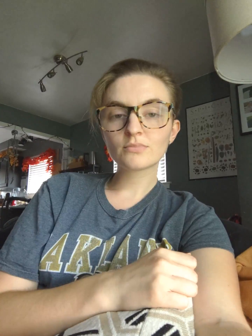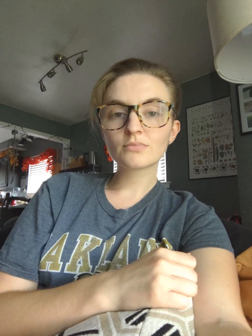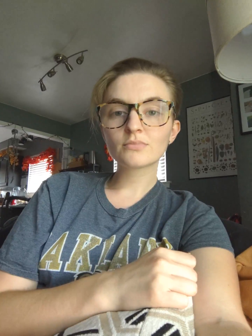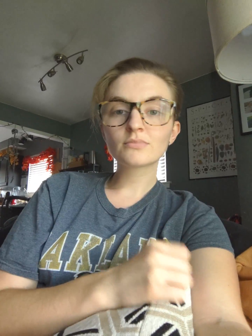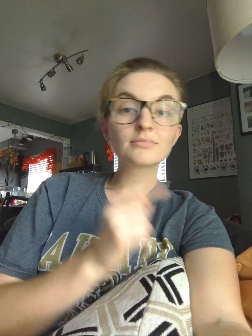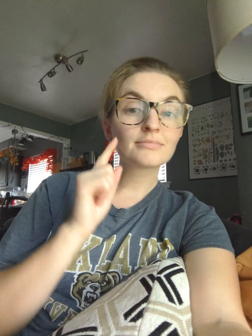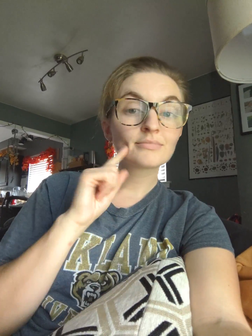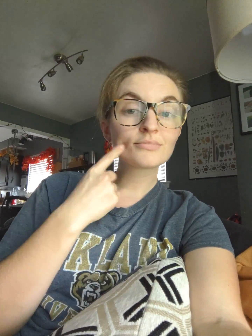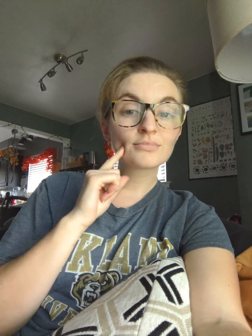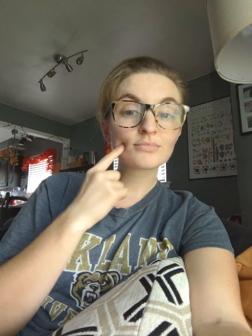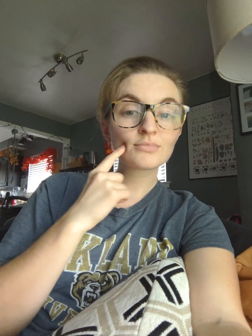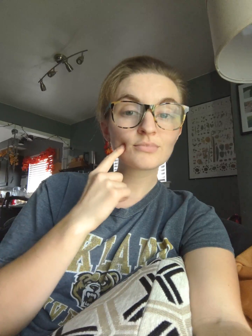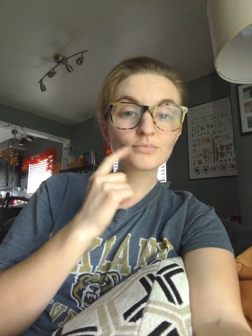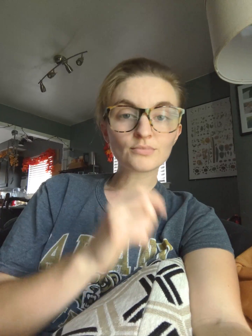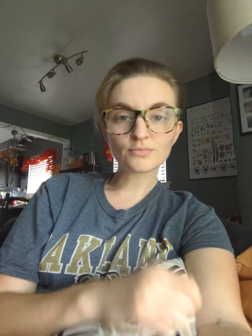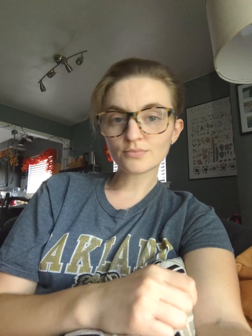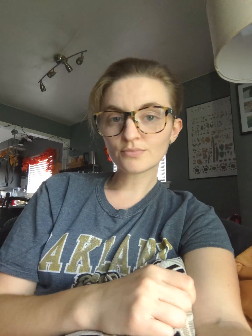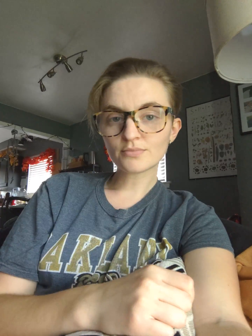candy